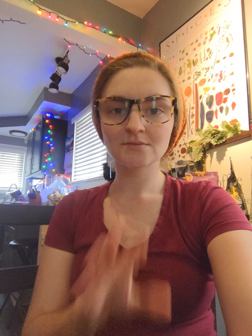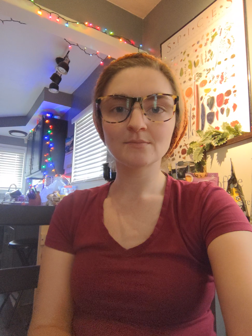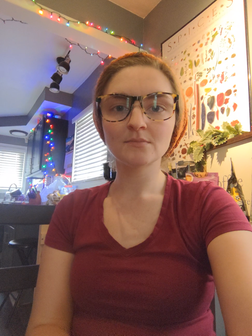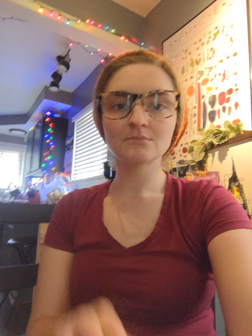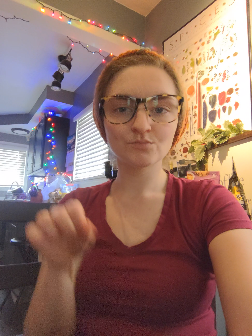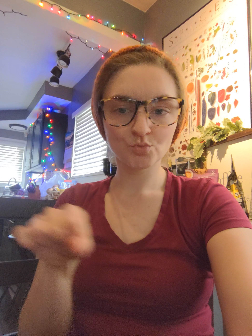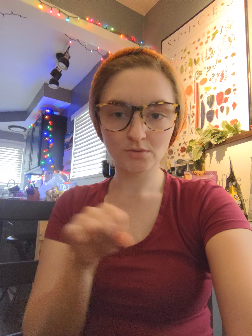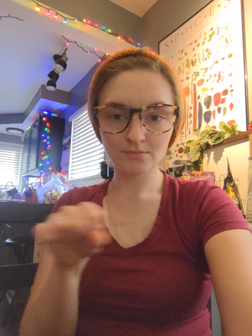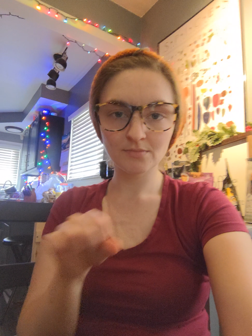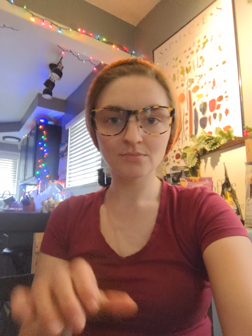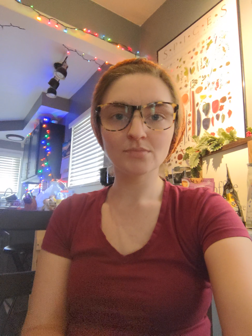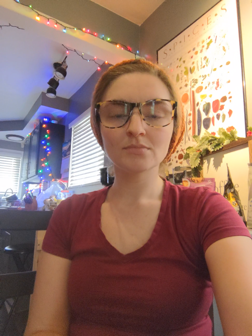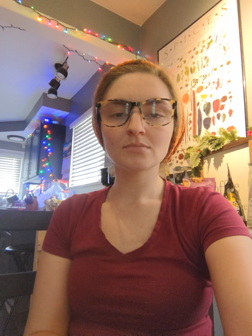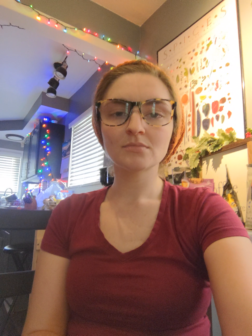shoe